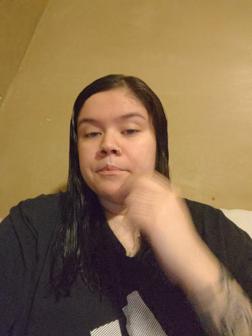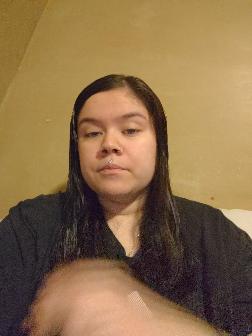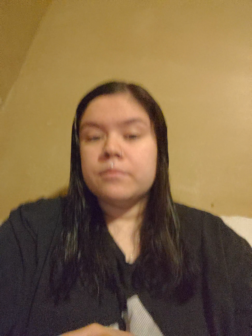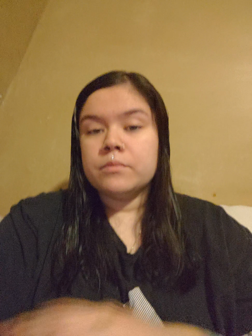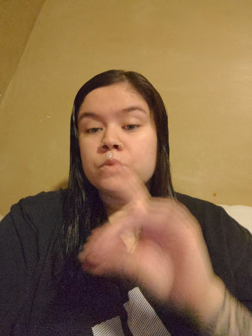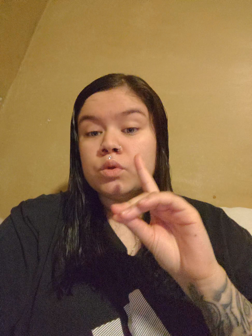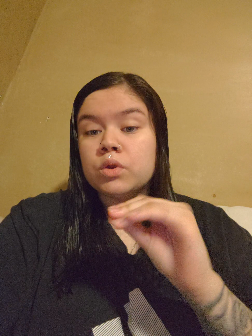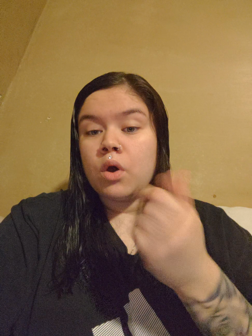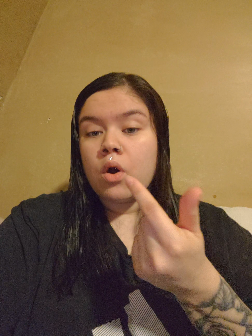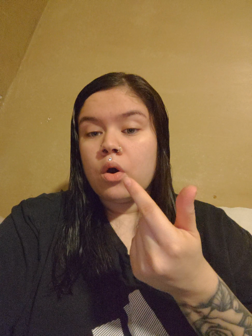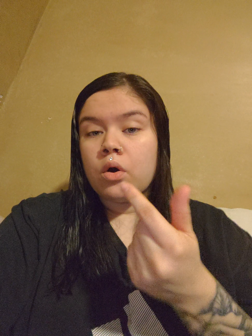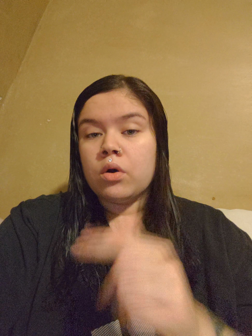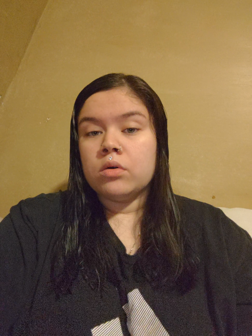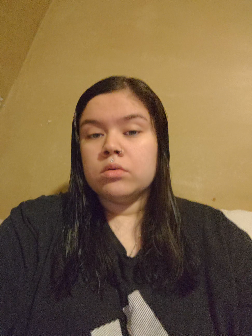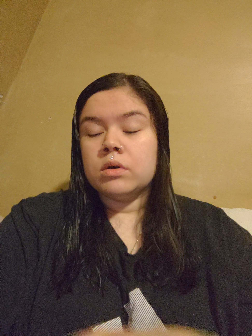dog